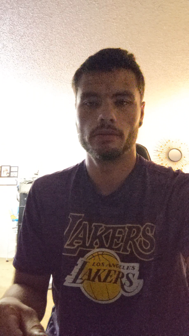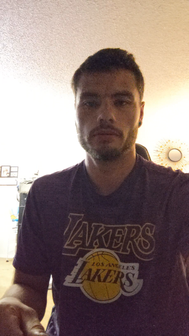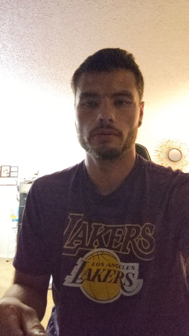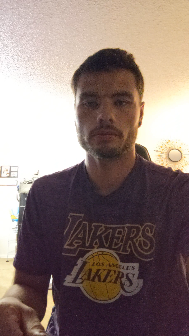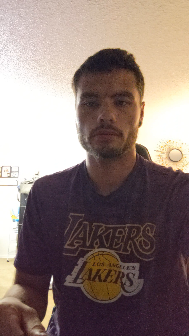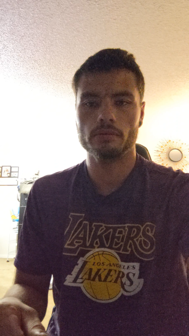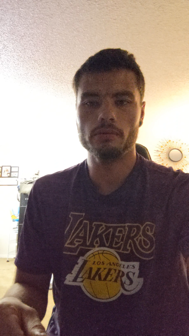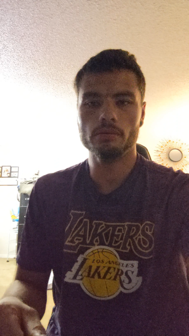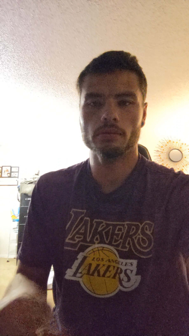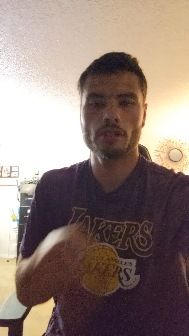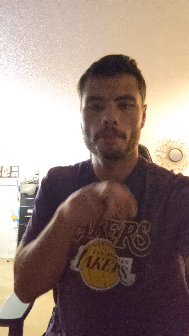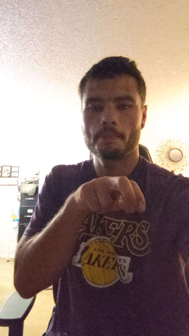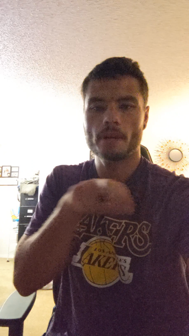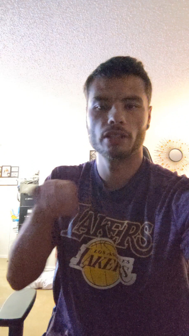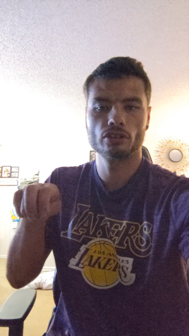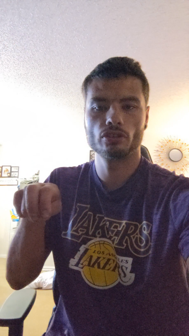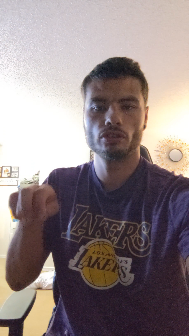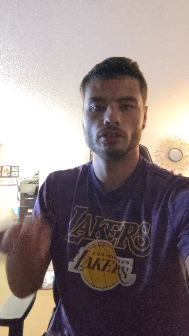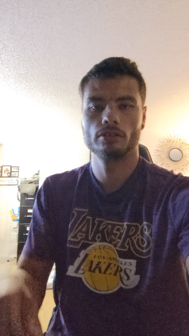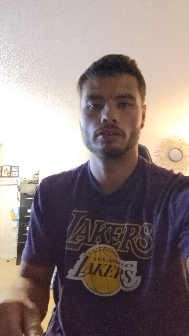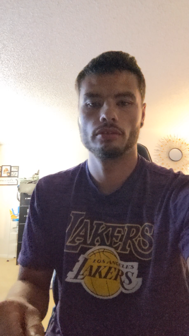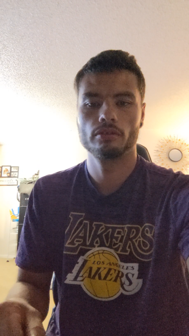bench